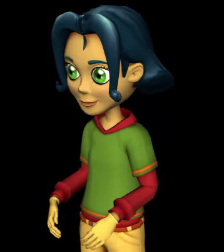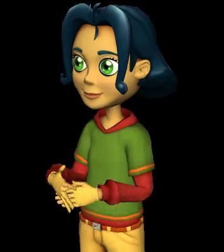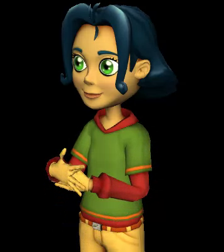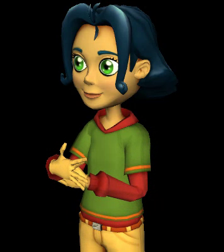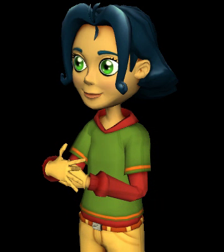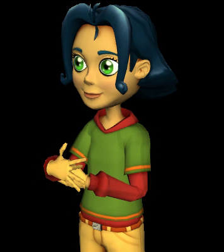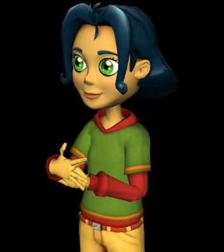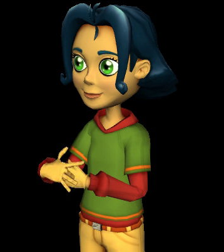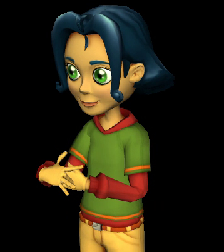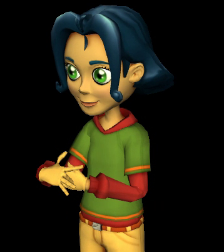تأخر